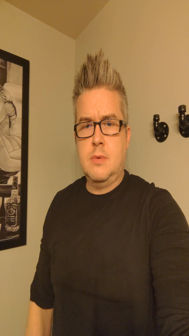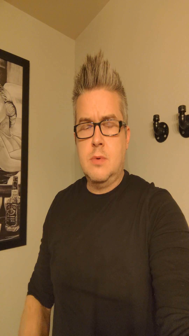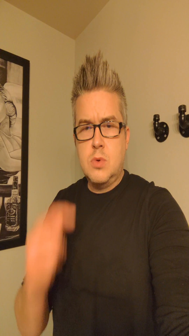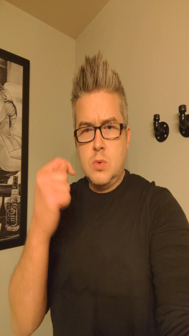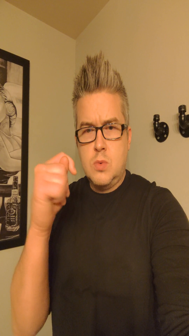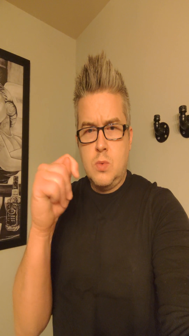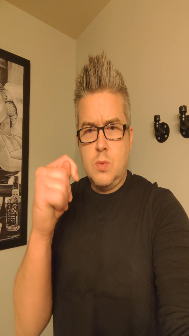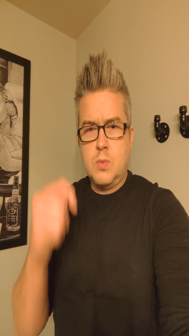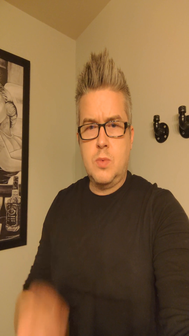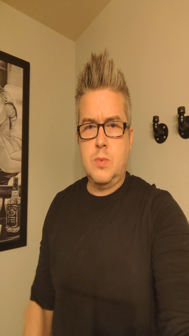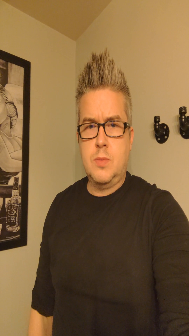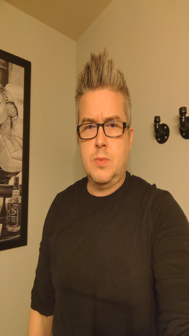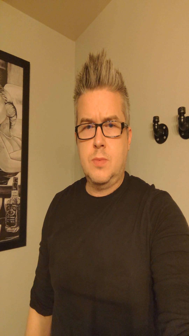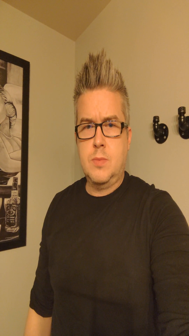toy